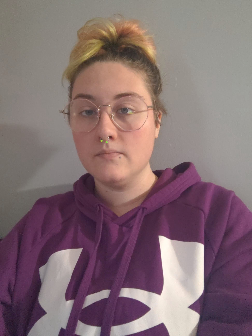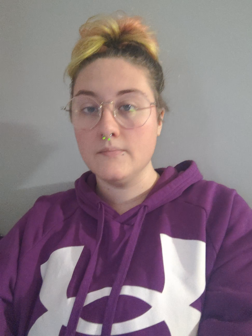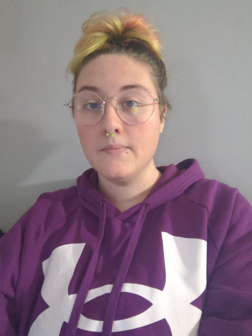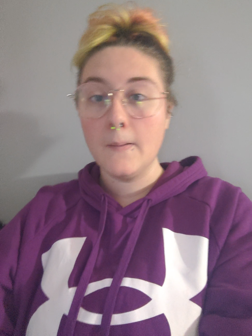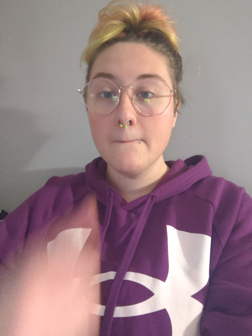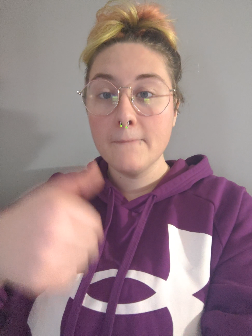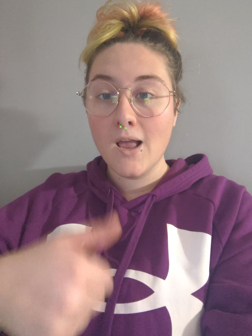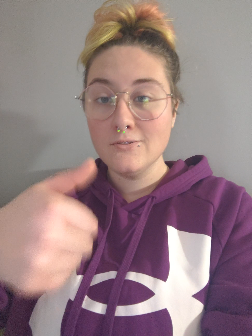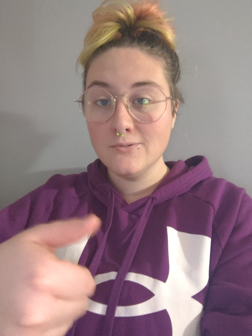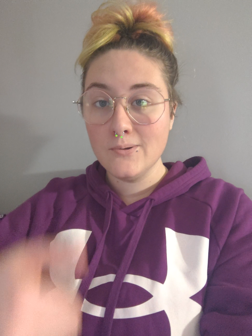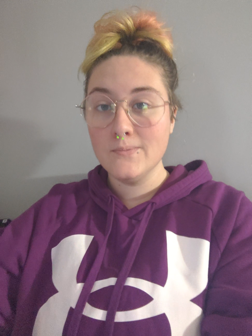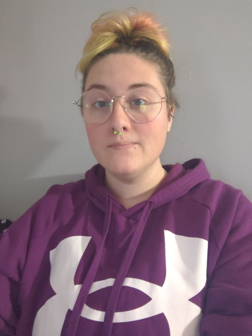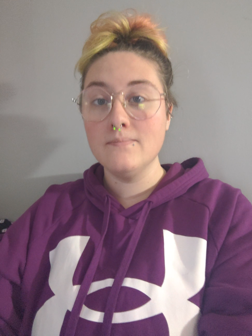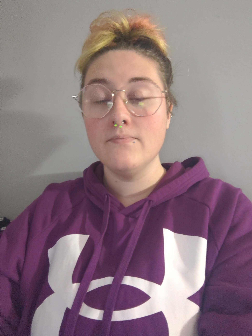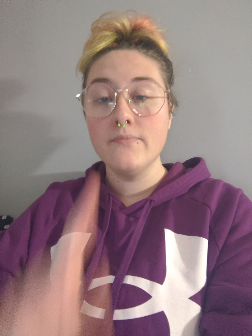puzzle